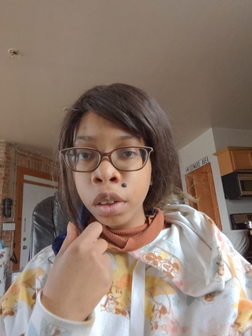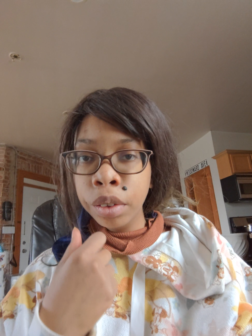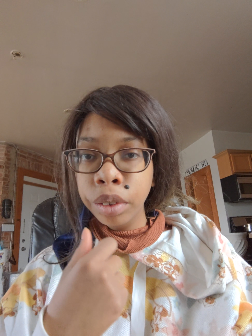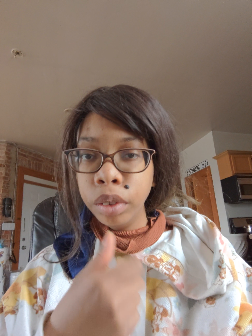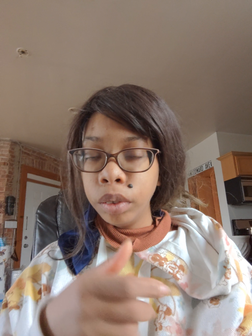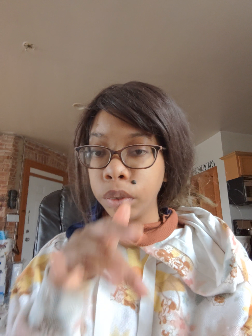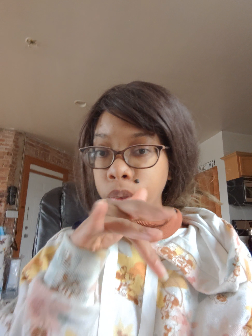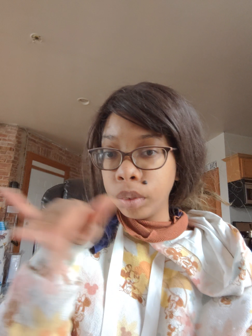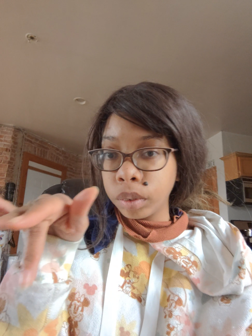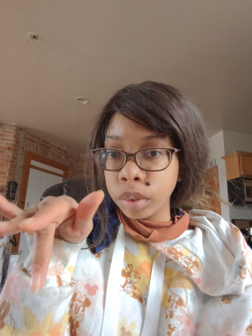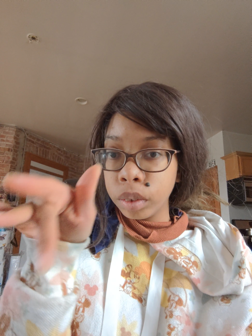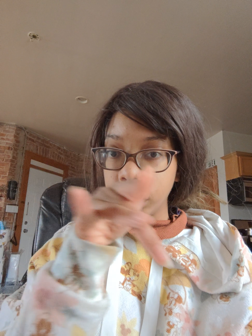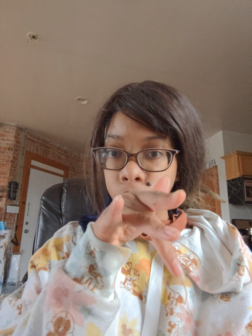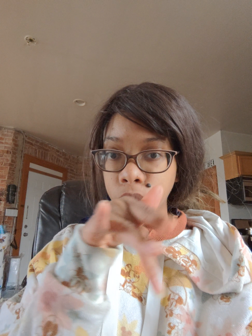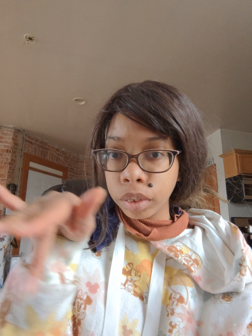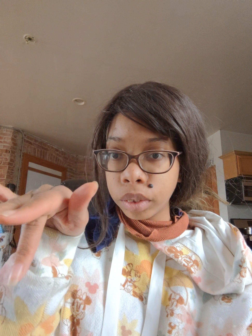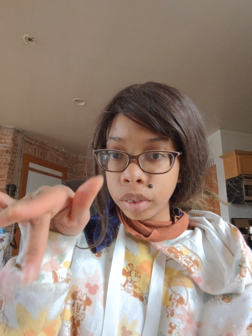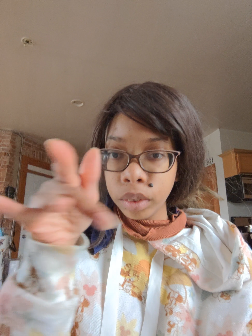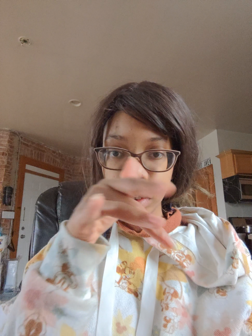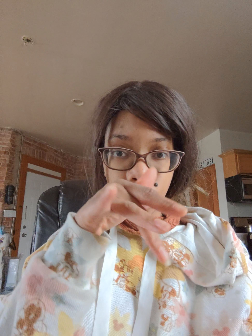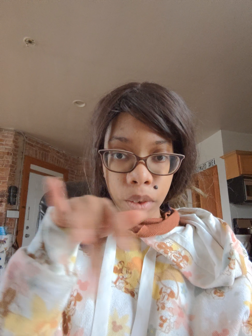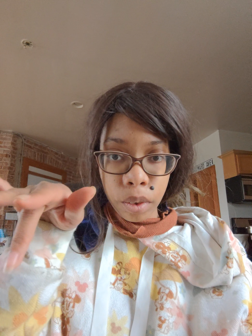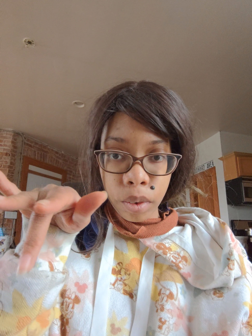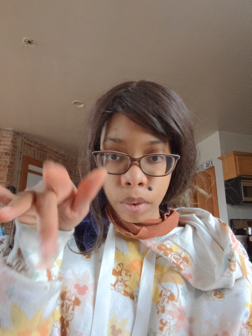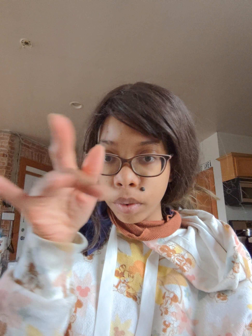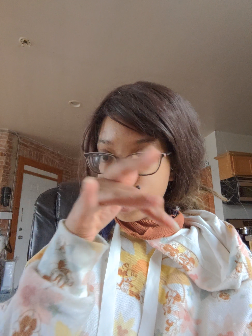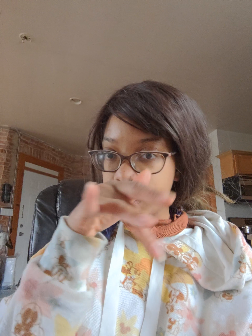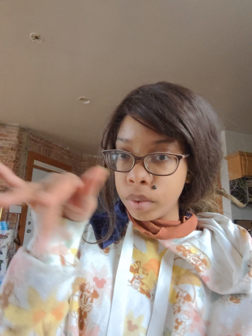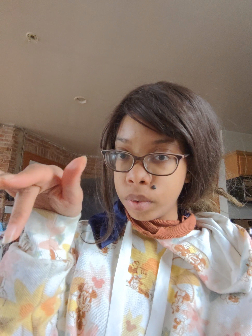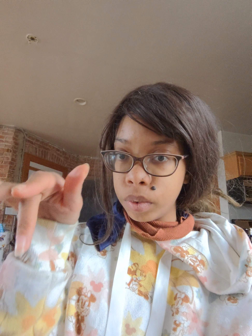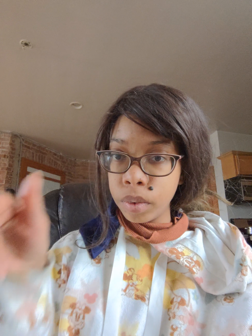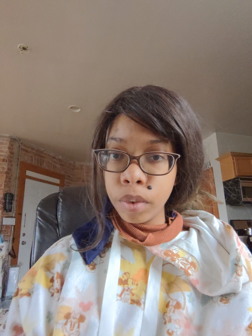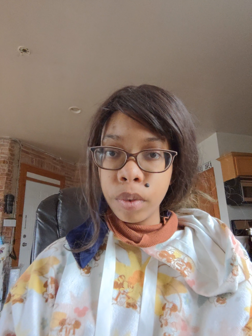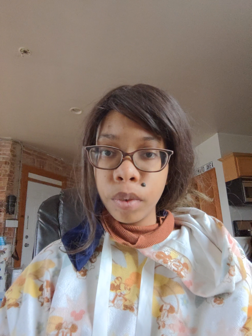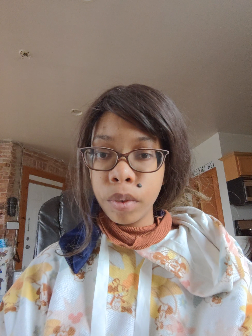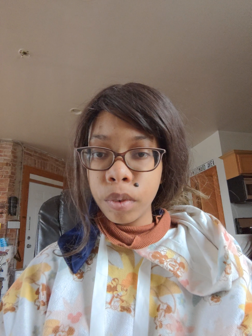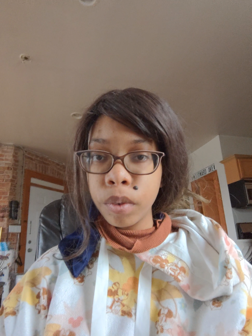empty